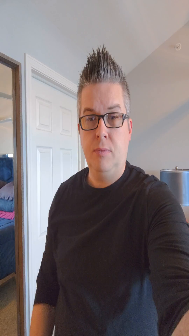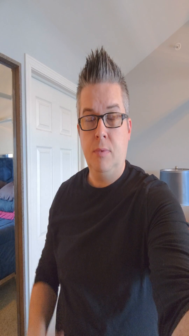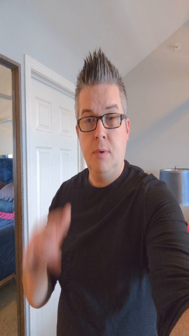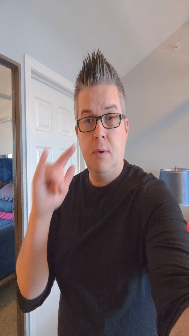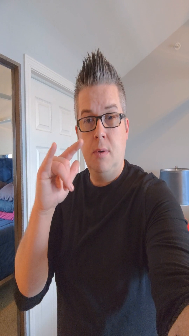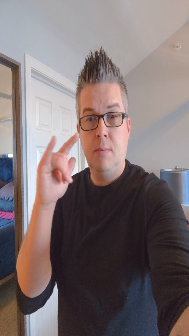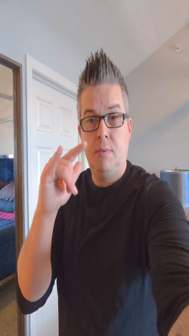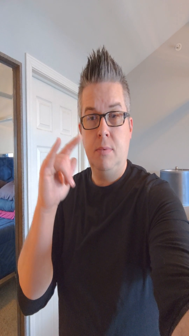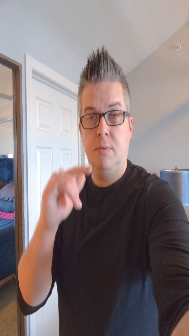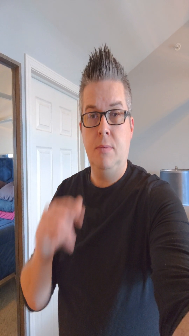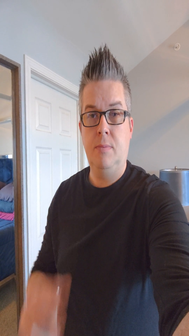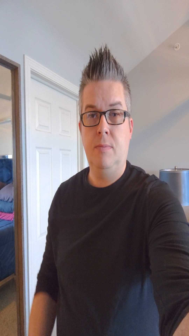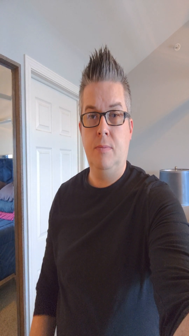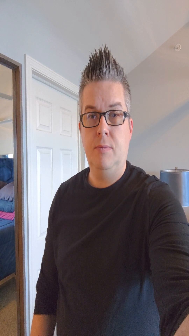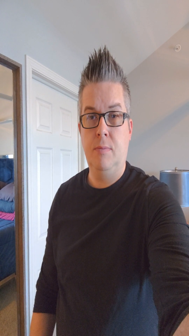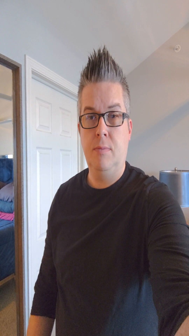airplane